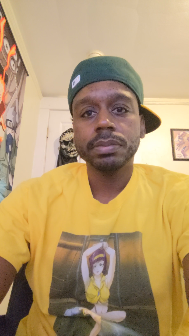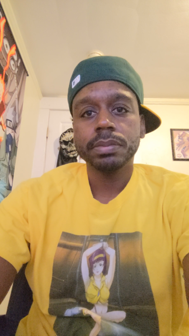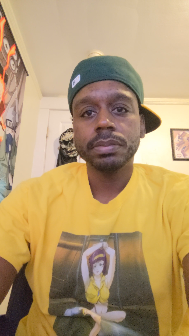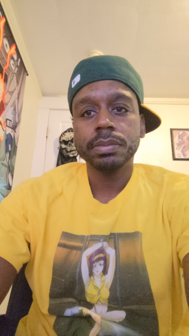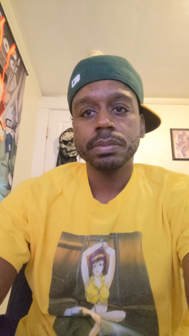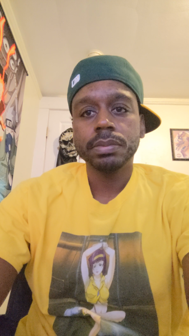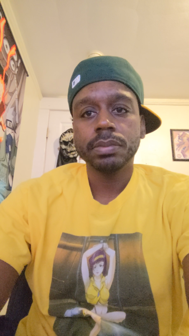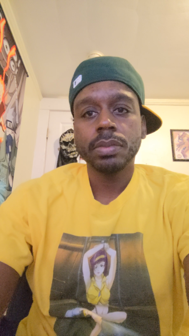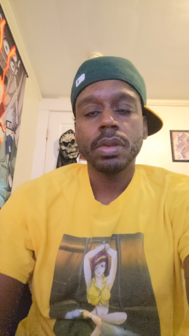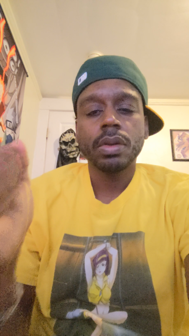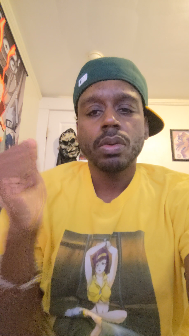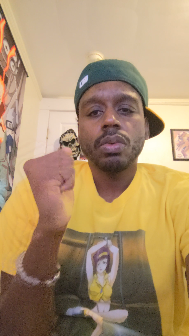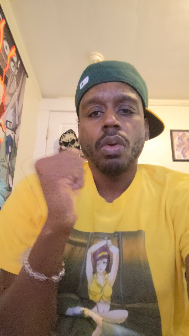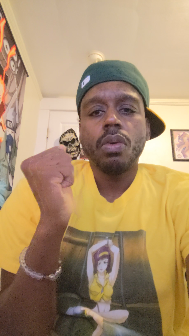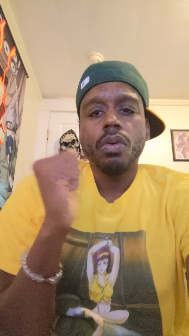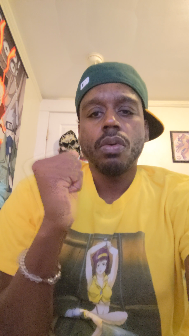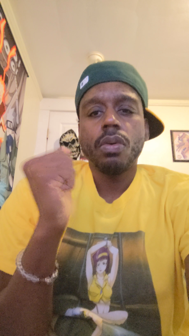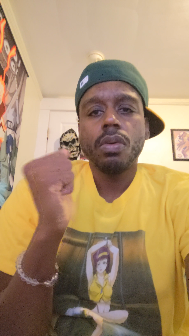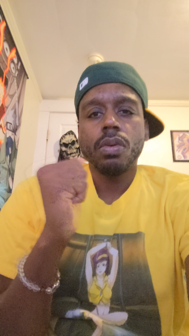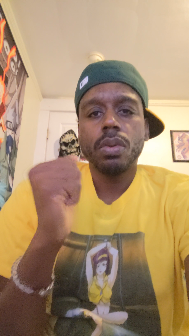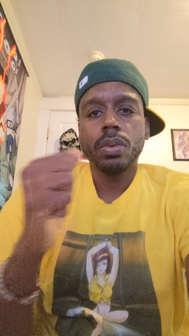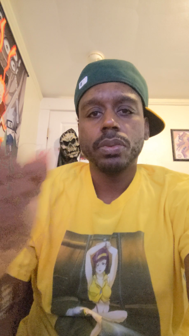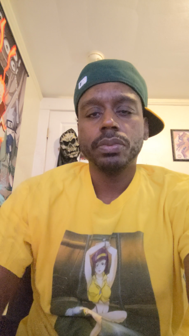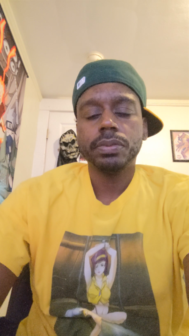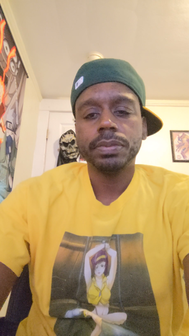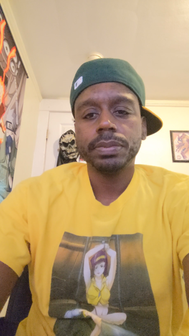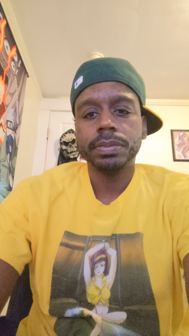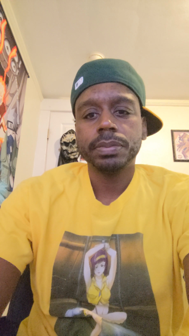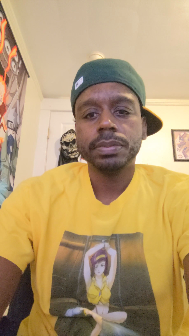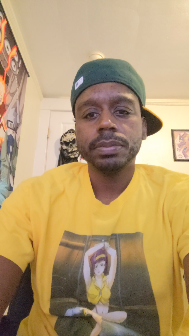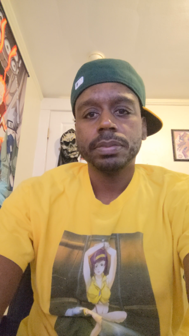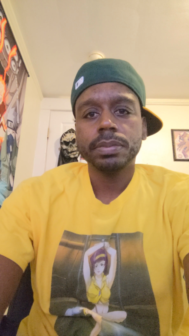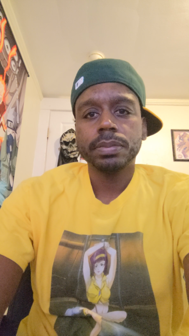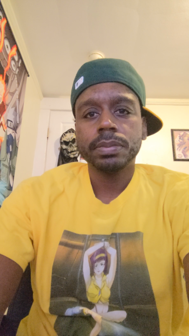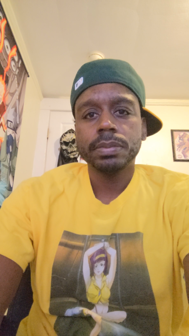cold